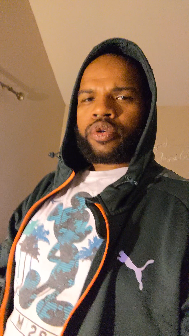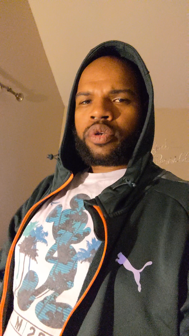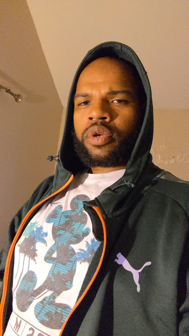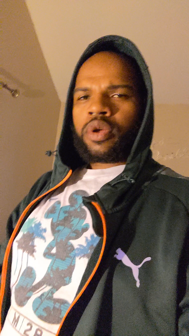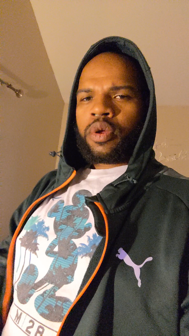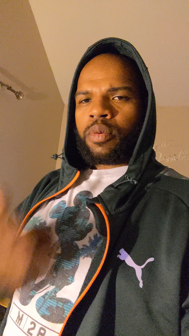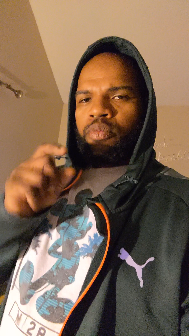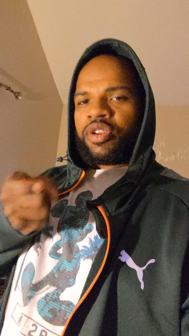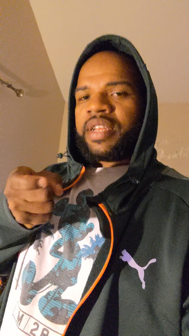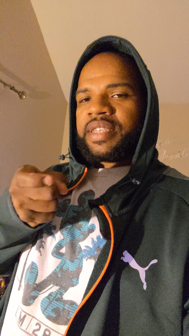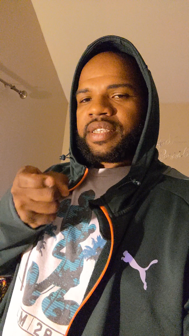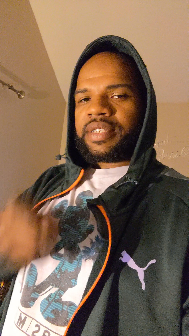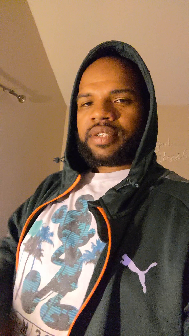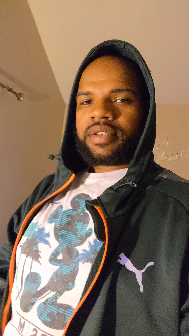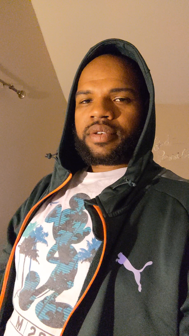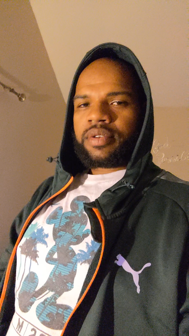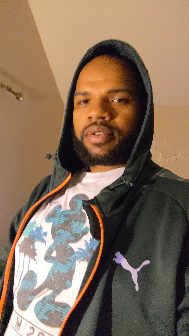present